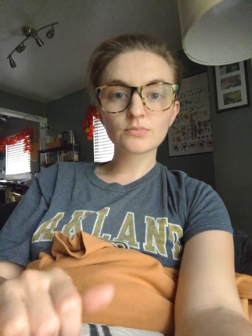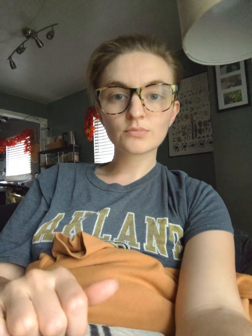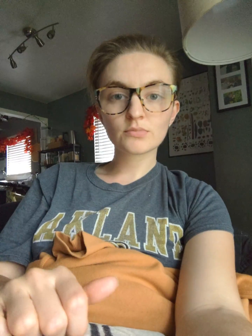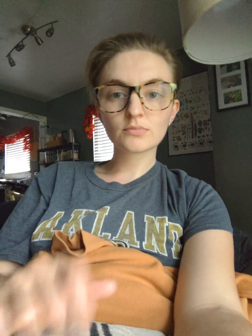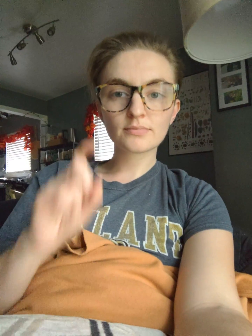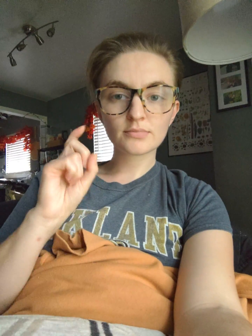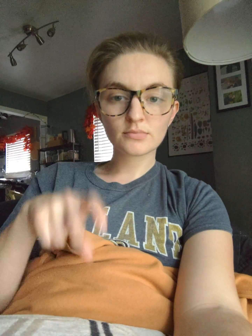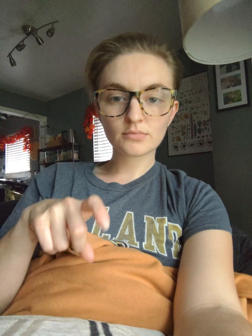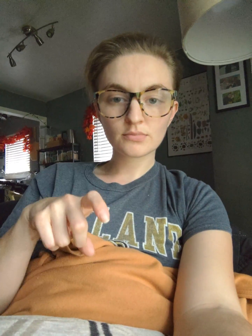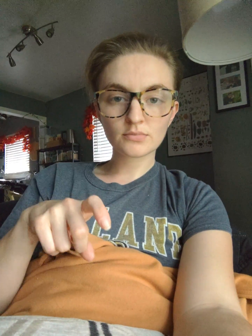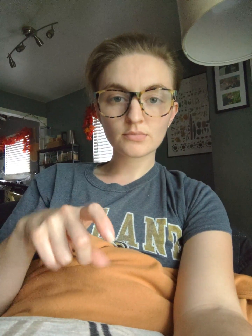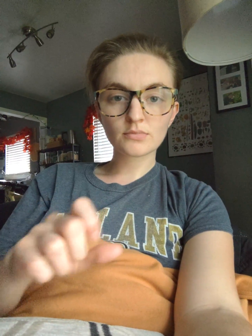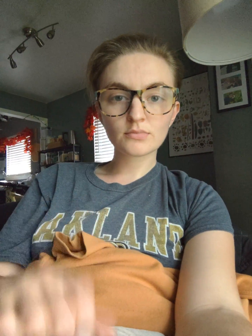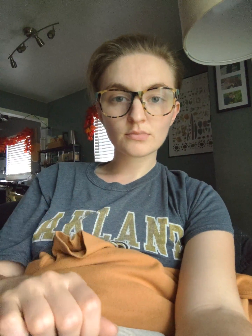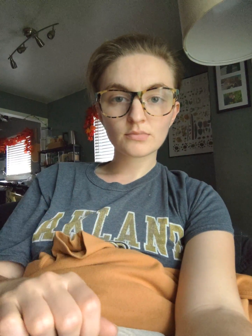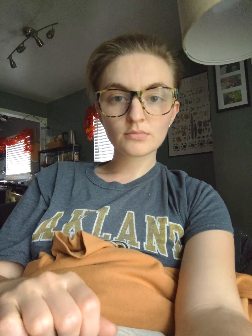must